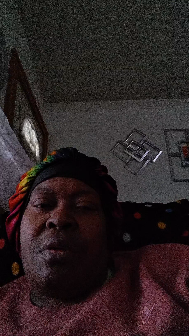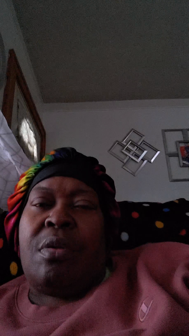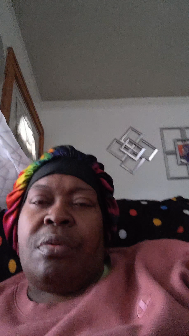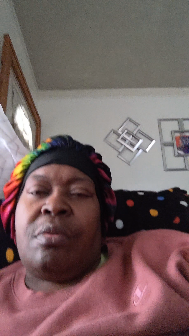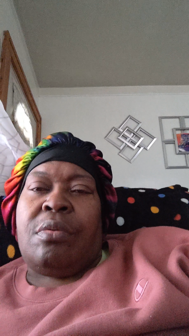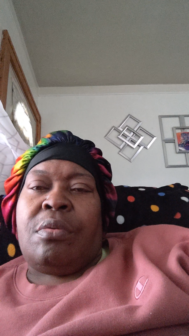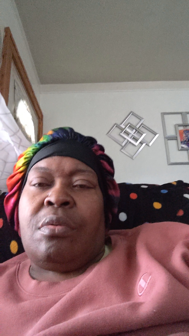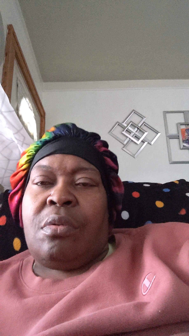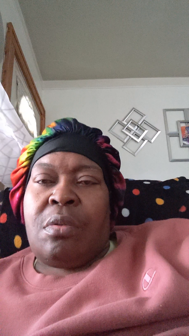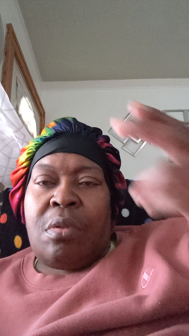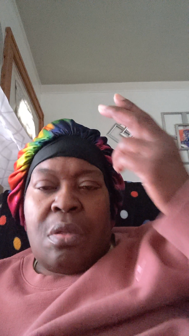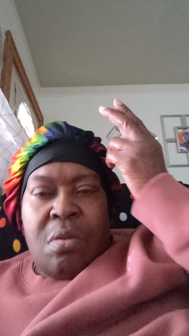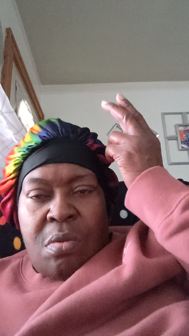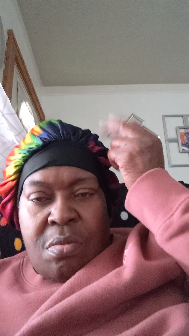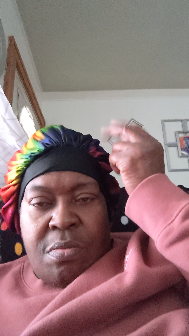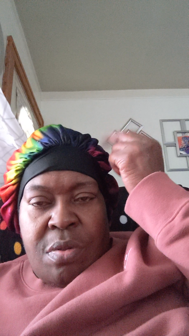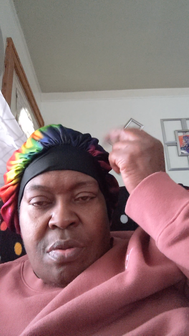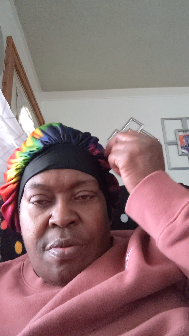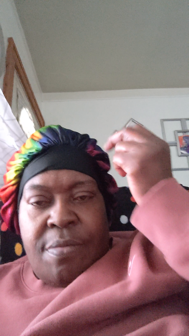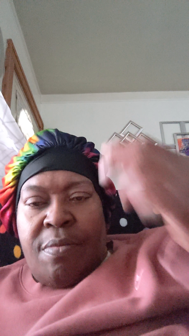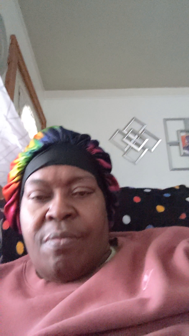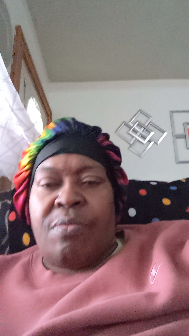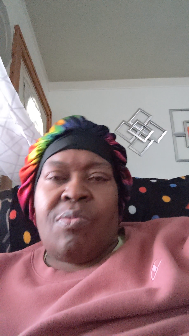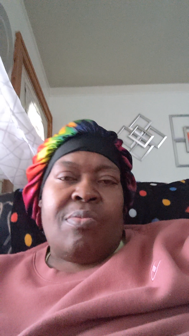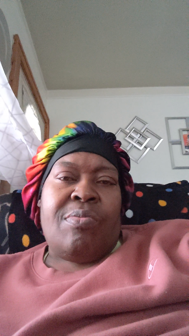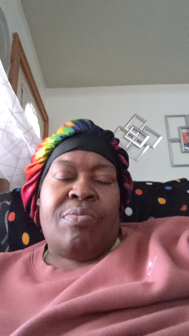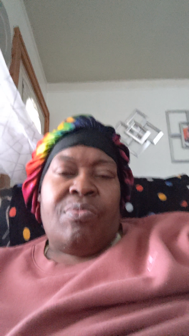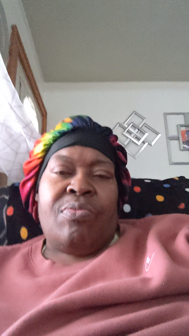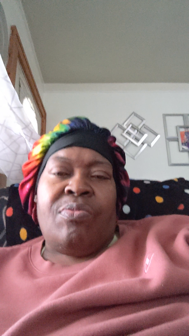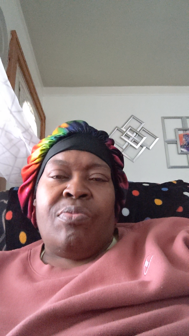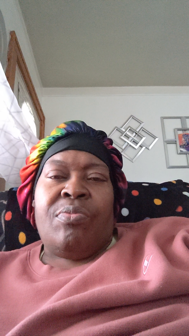bunny